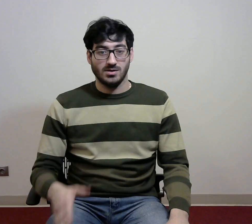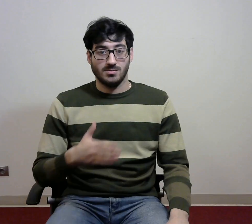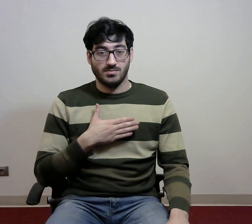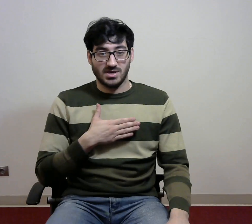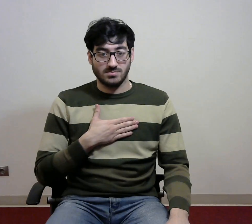mənim